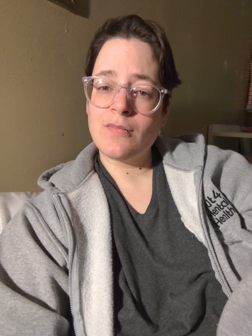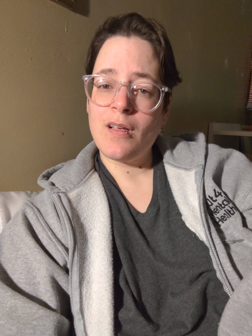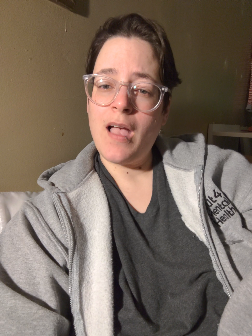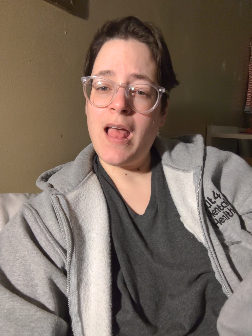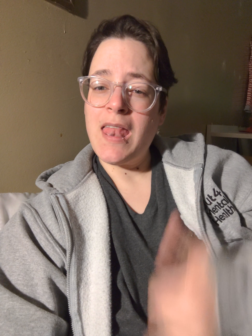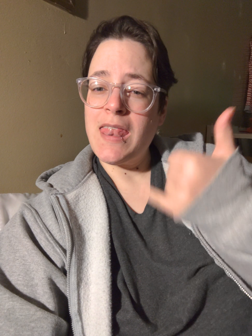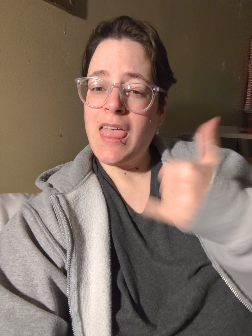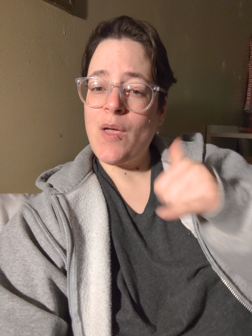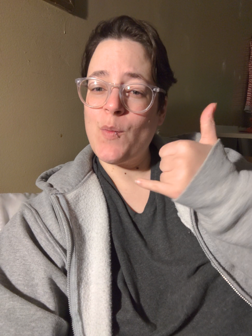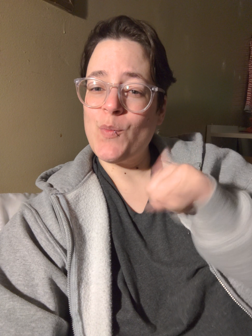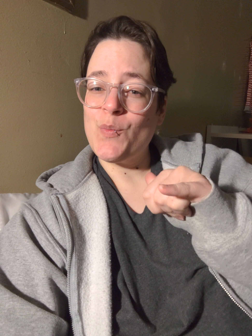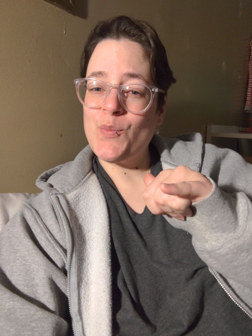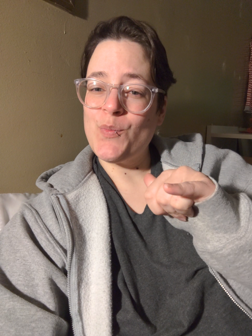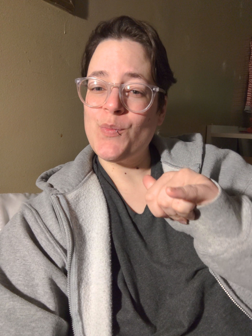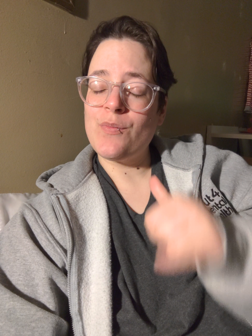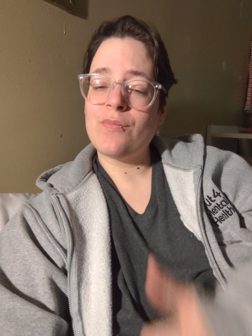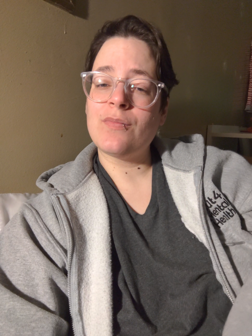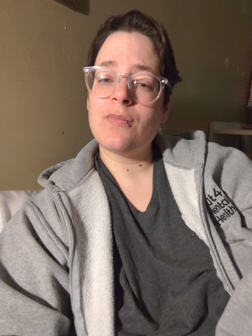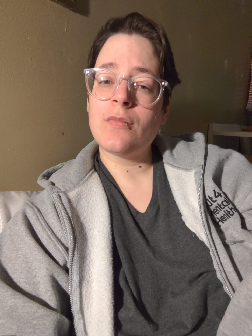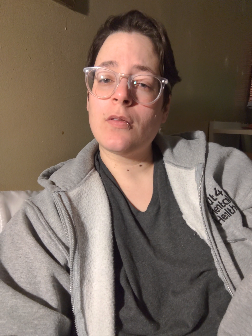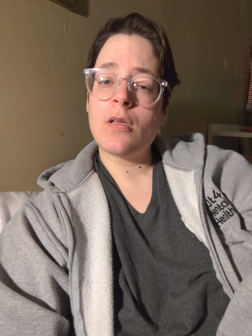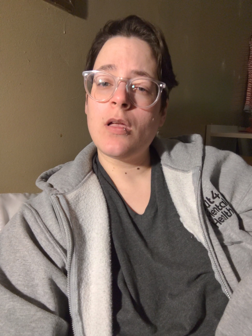yellow